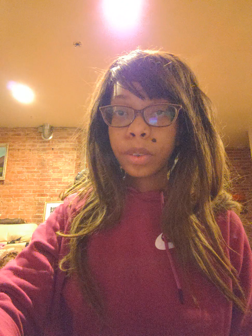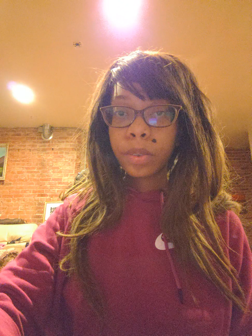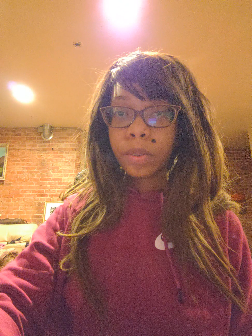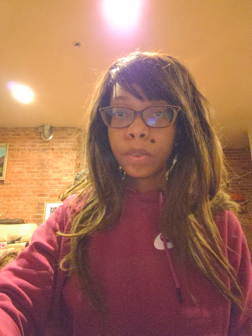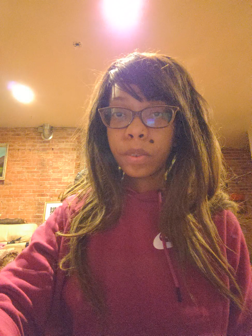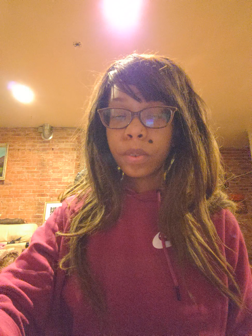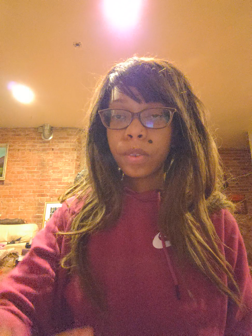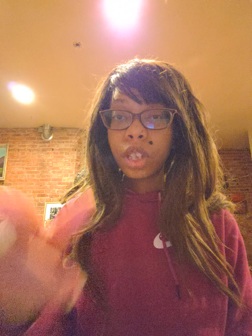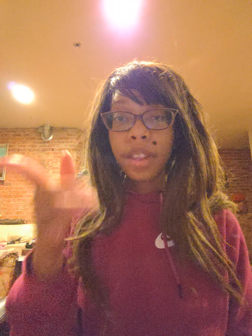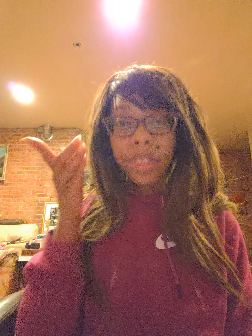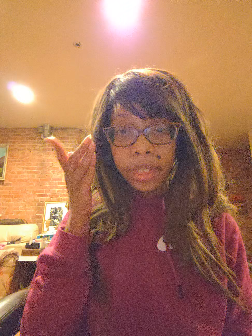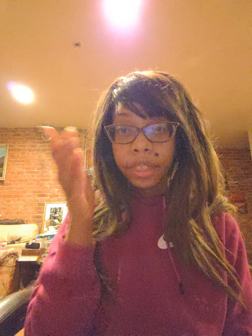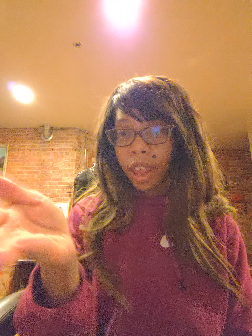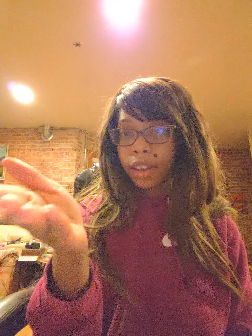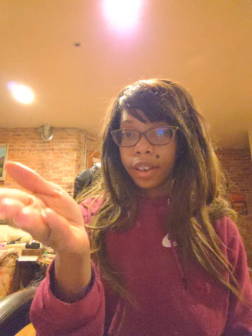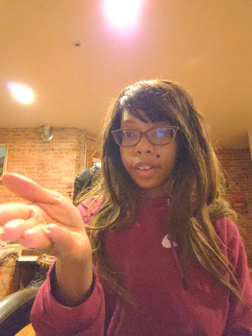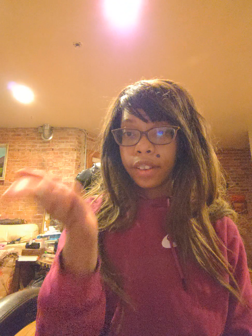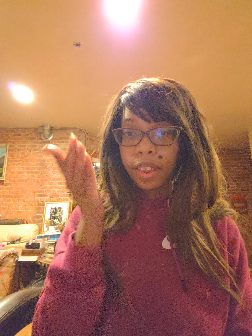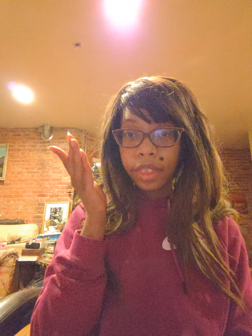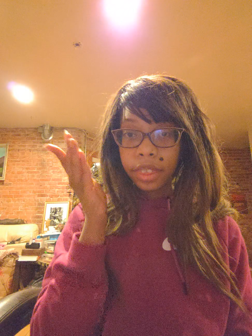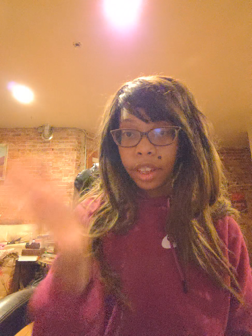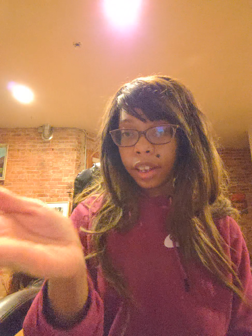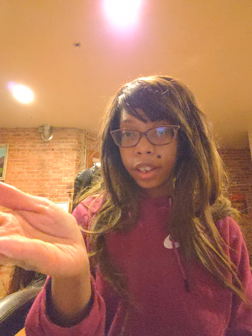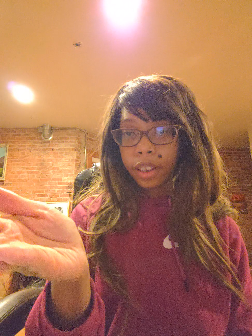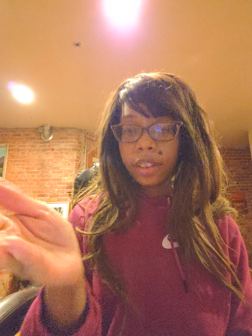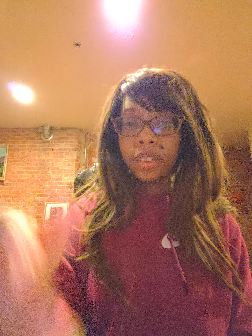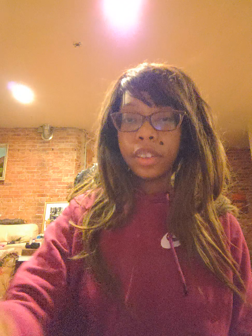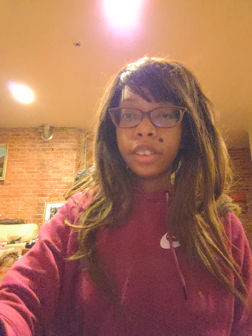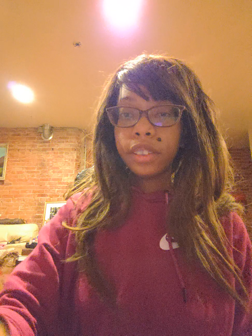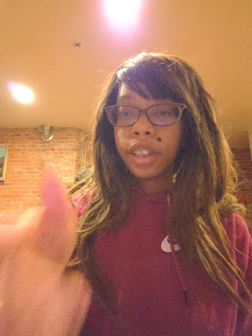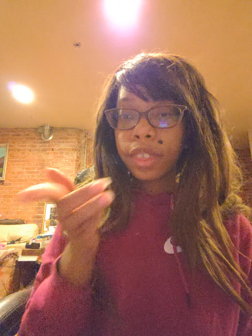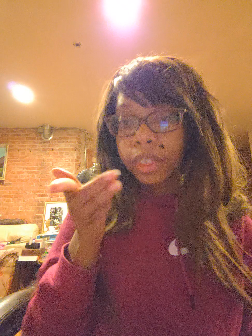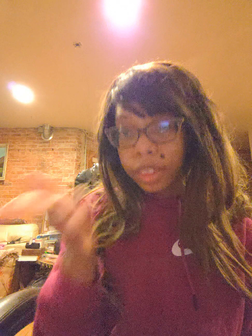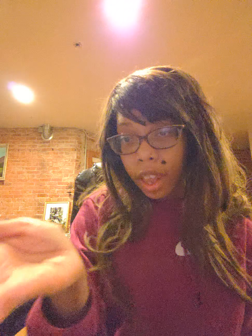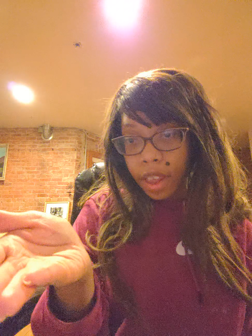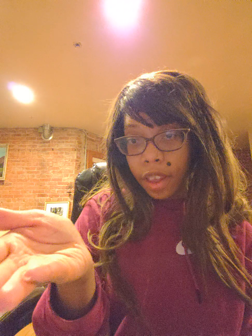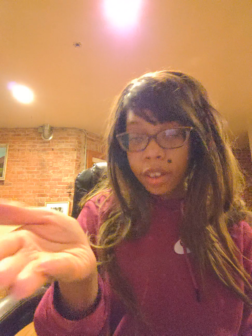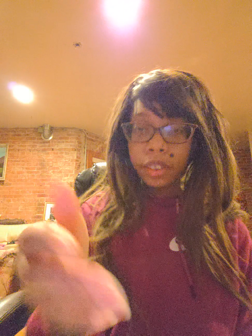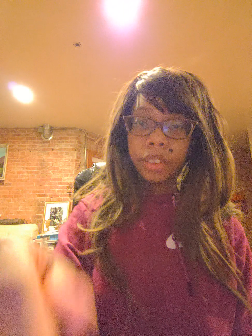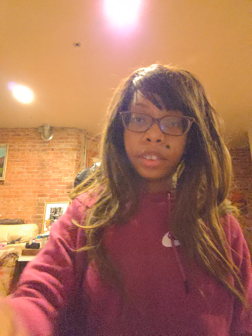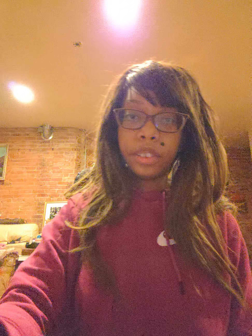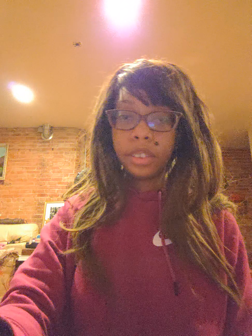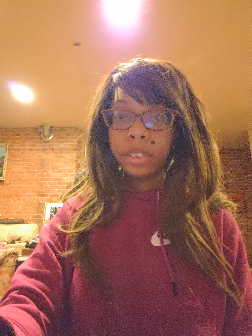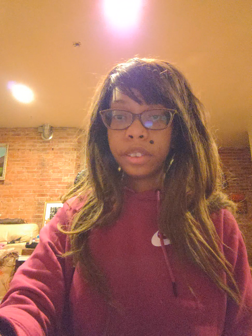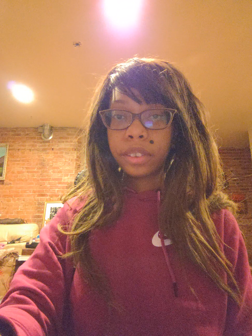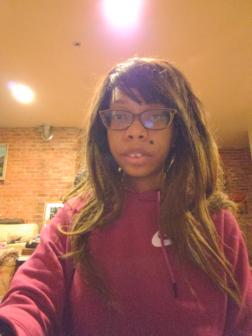there